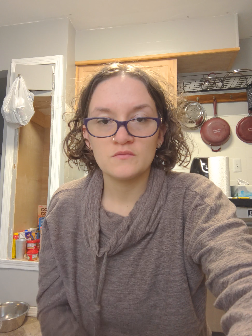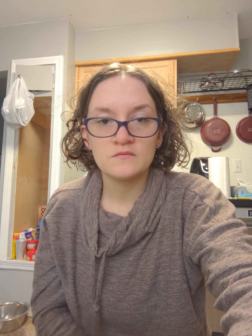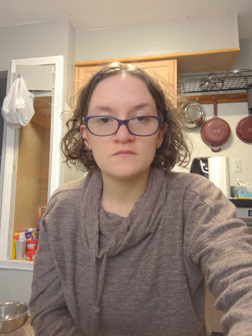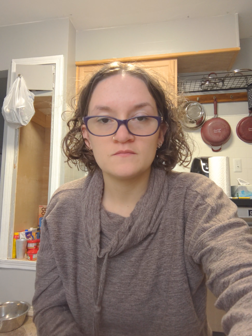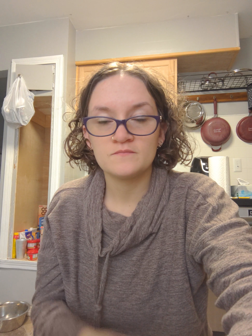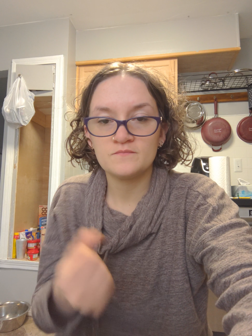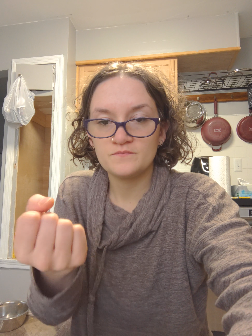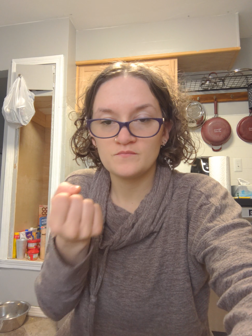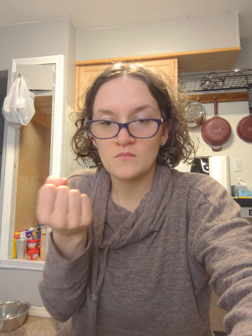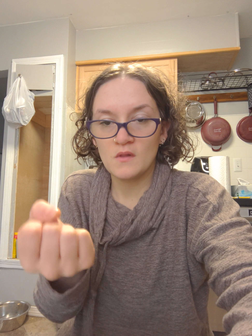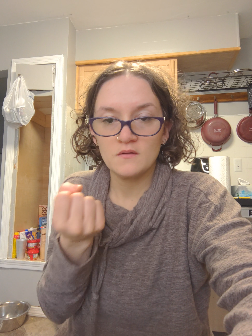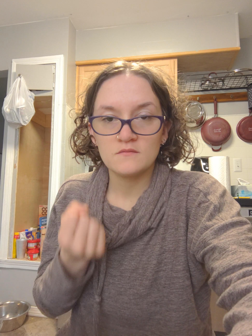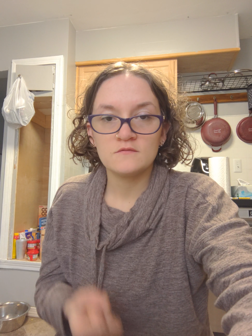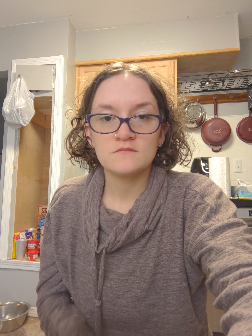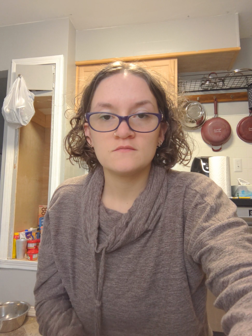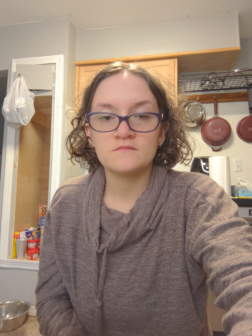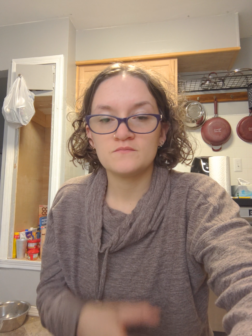drawer